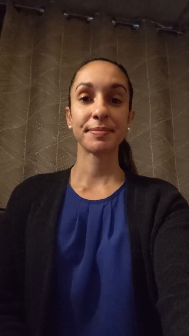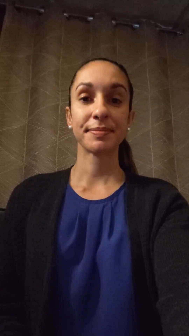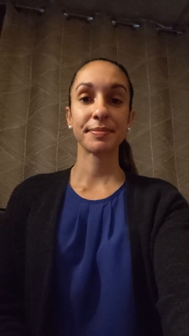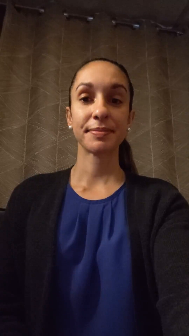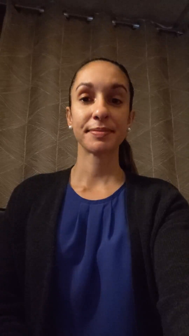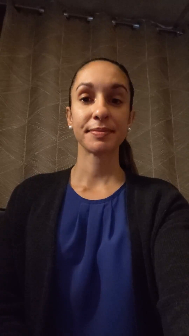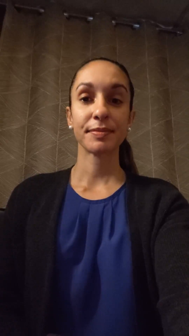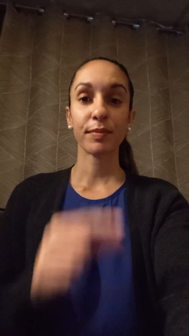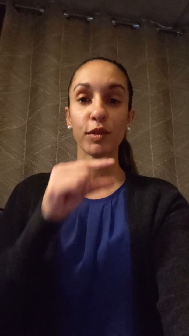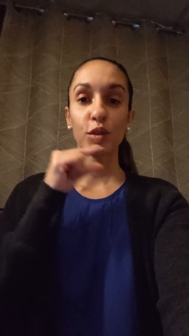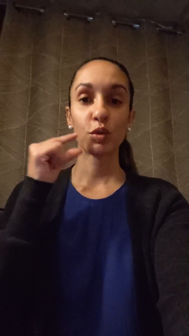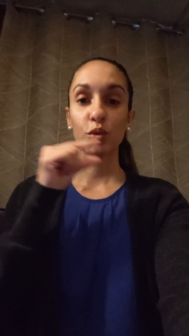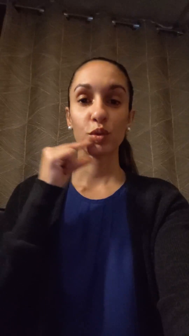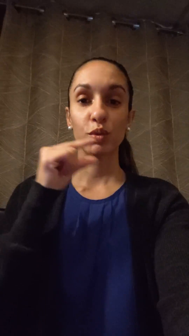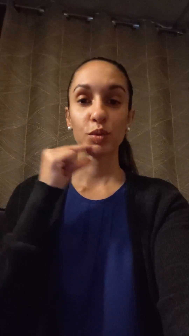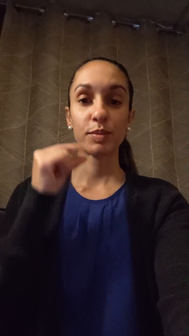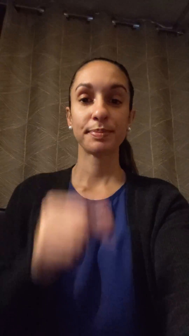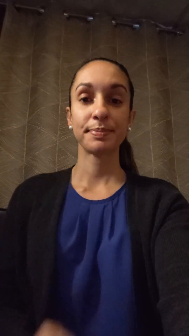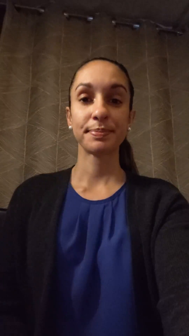glue